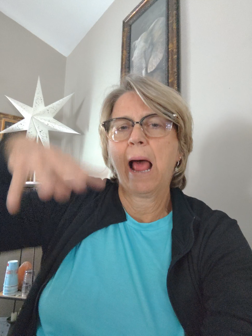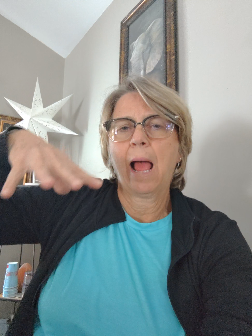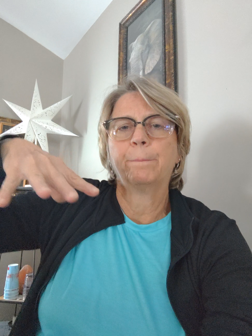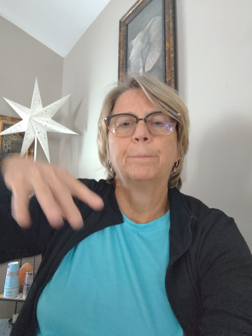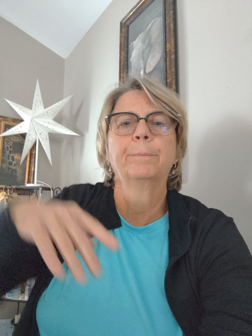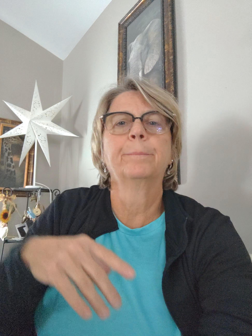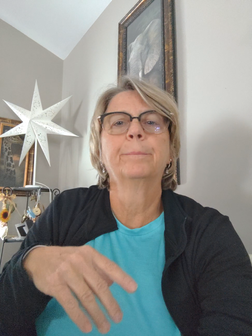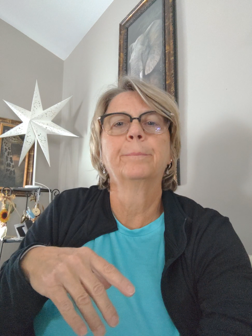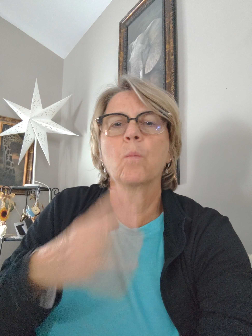lamp